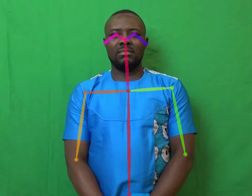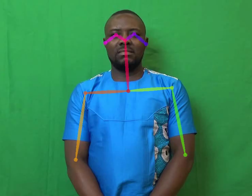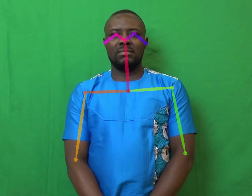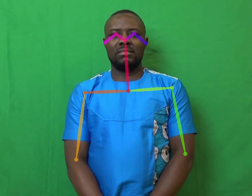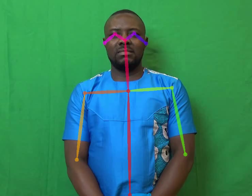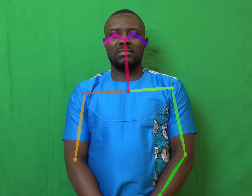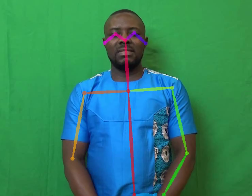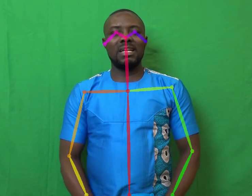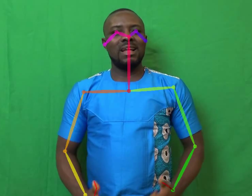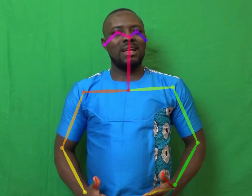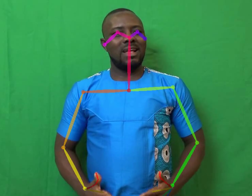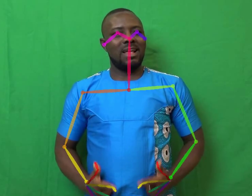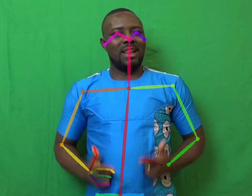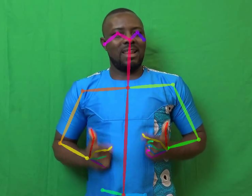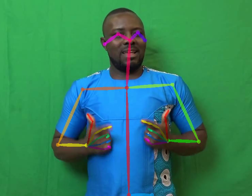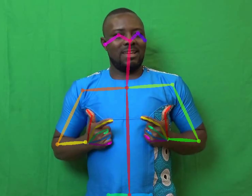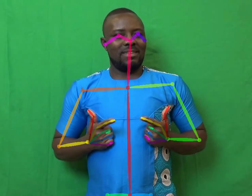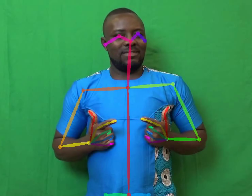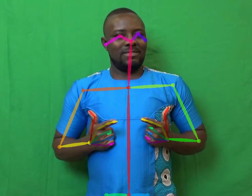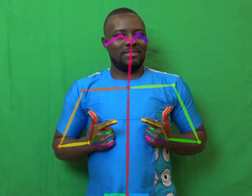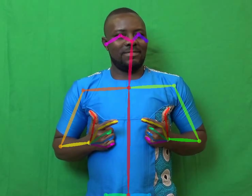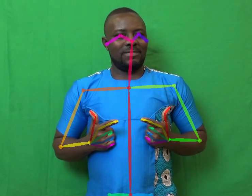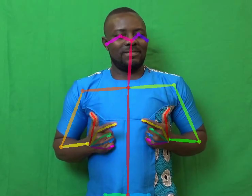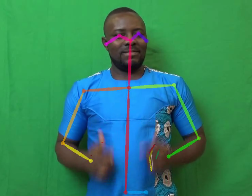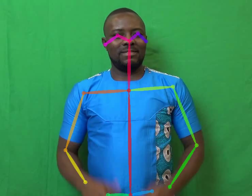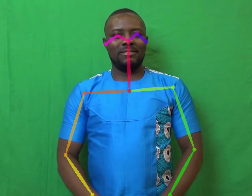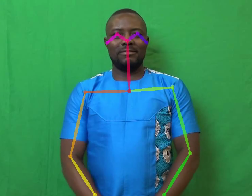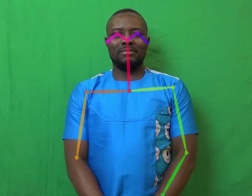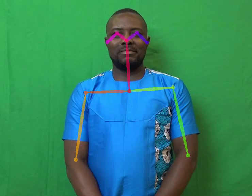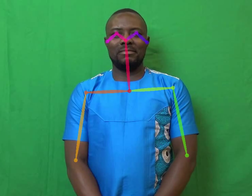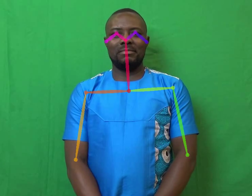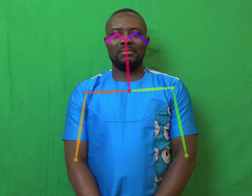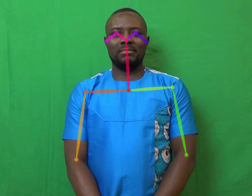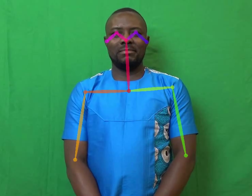life